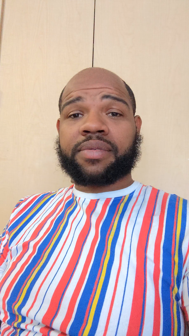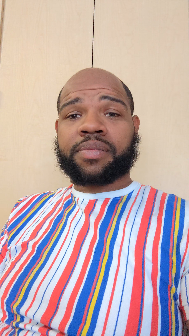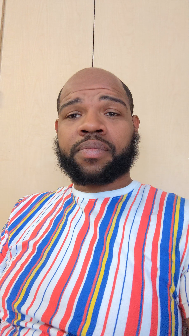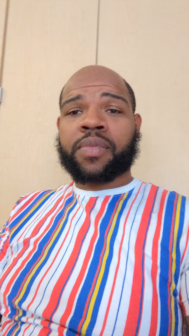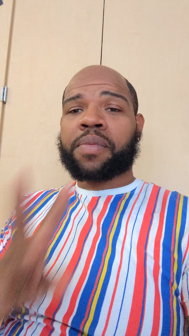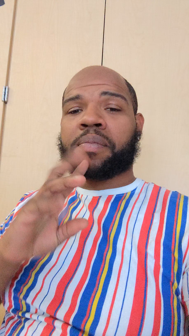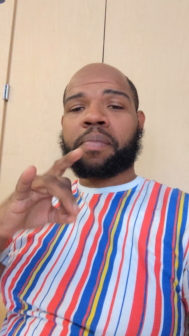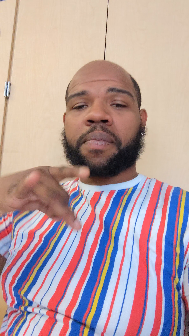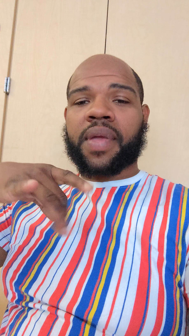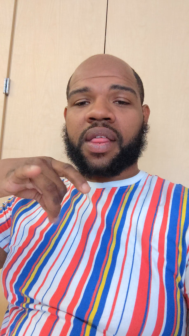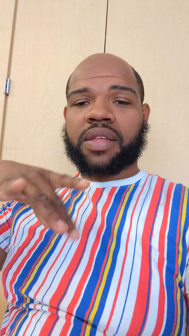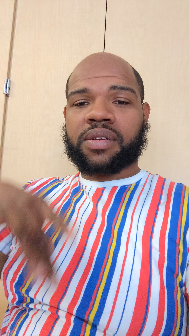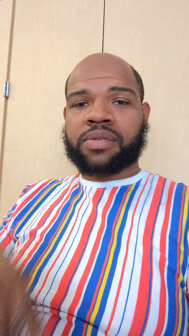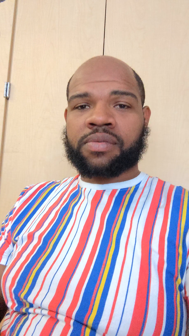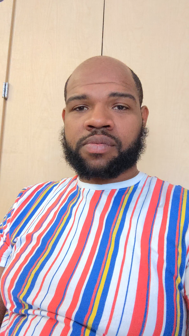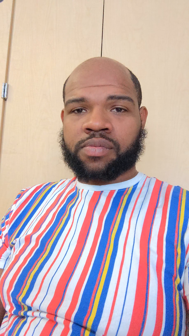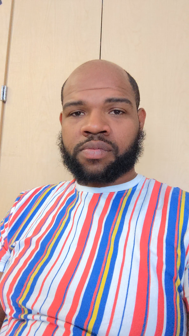melon